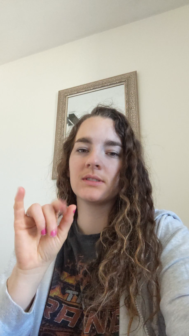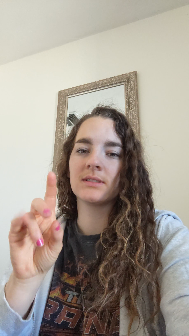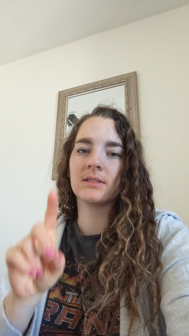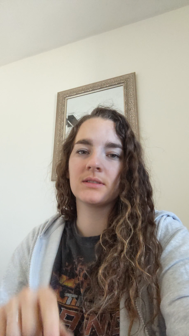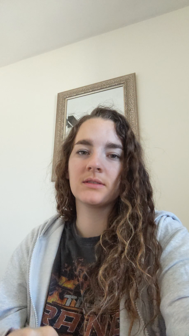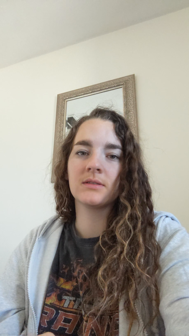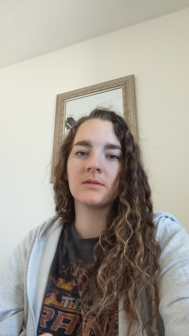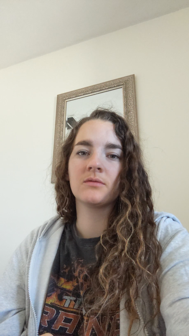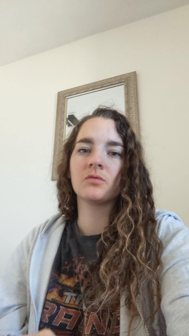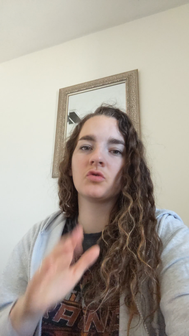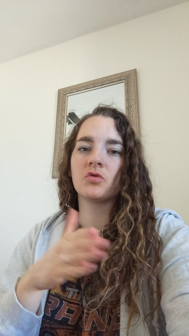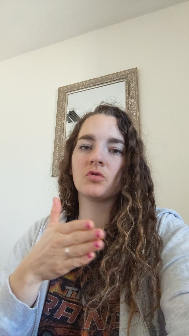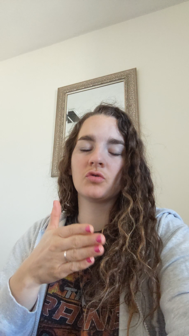cook